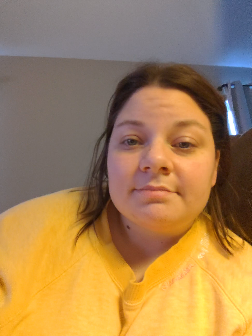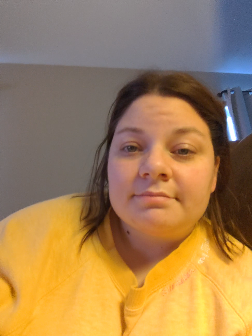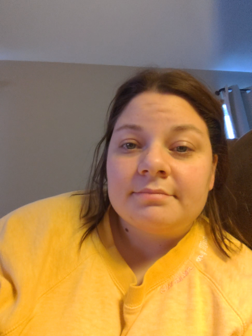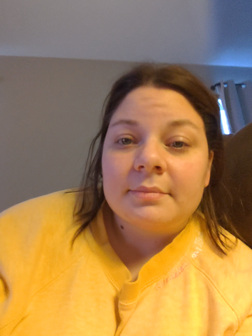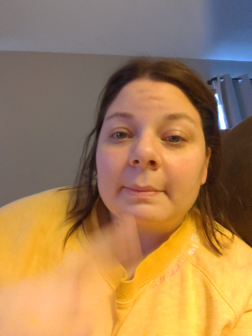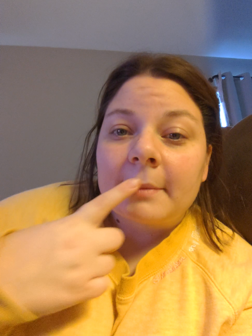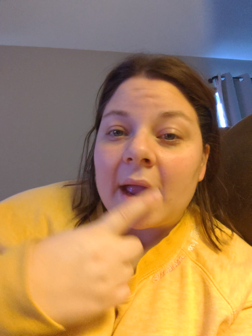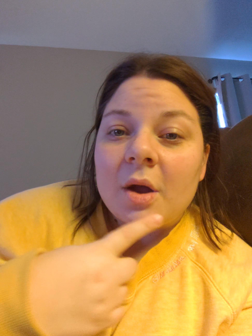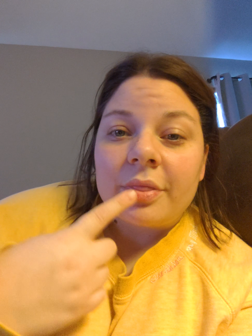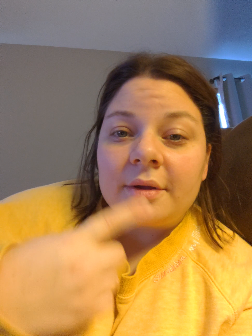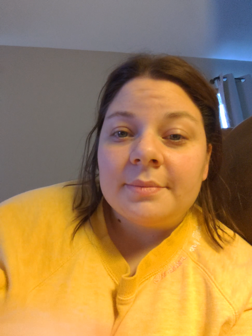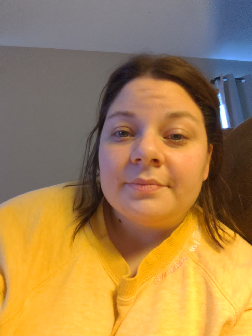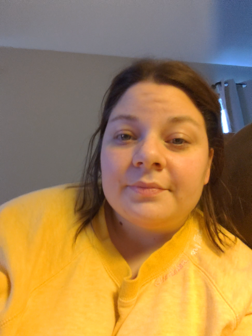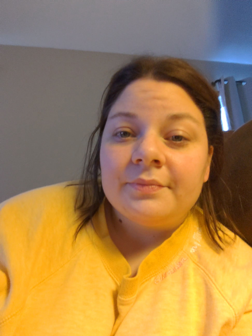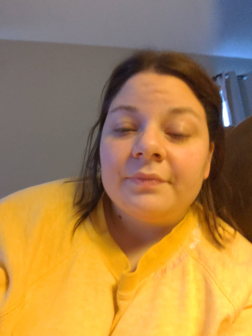mouth